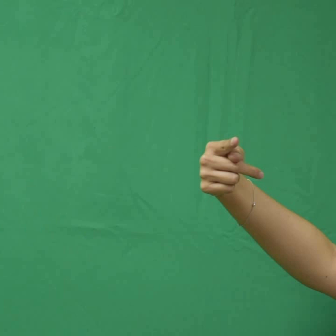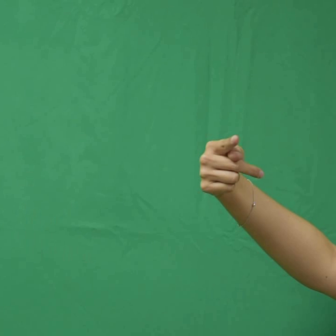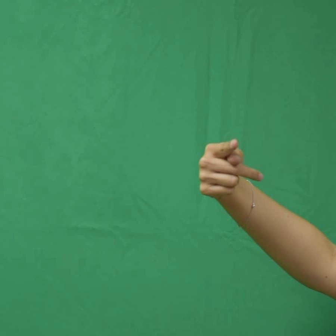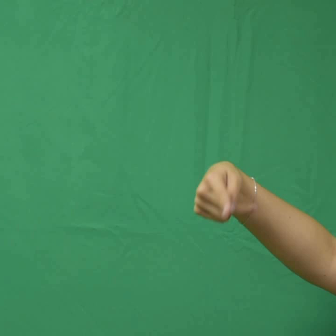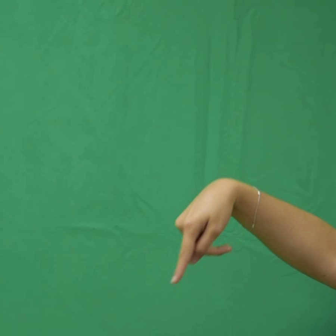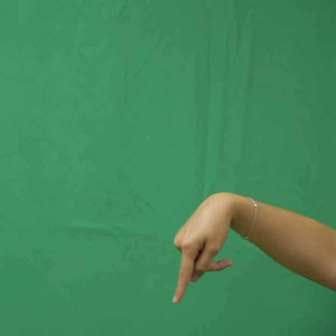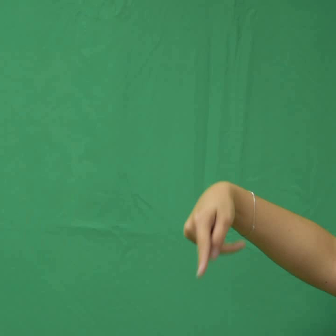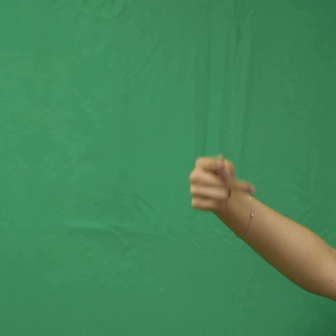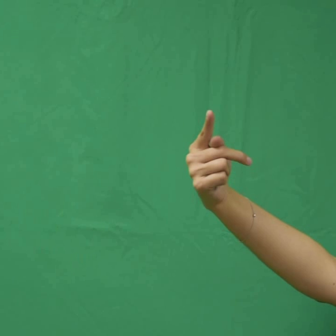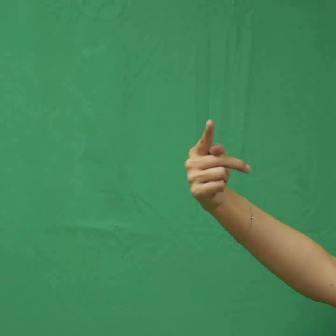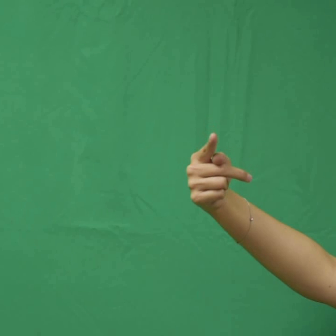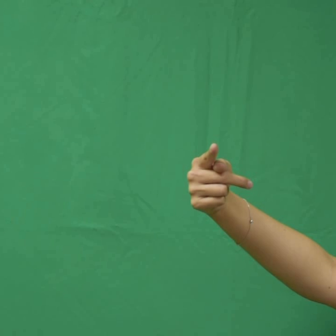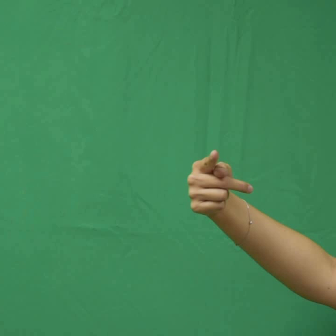K